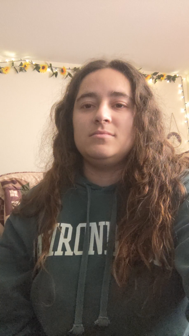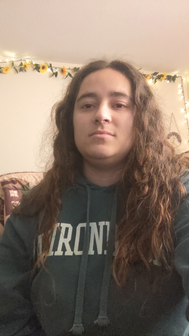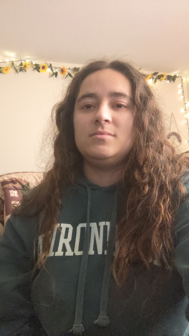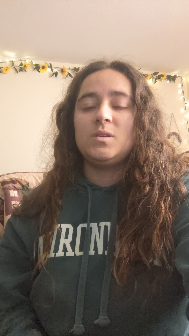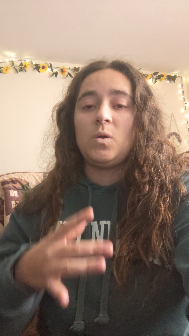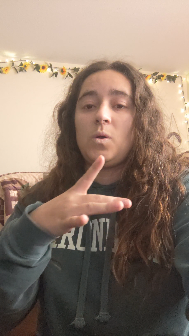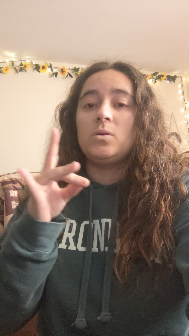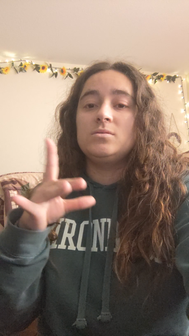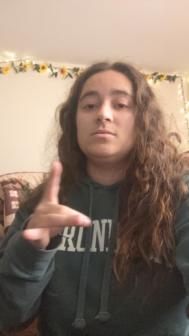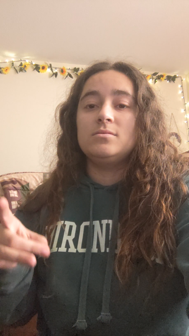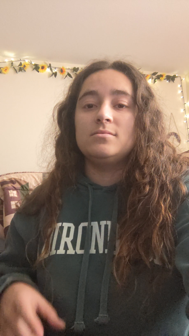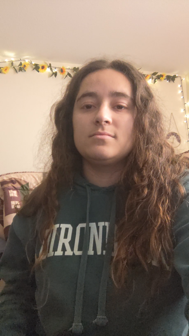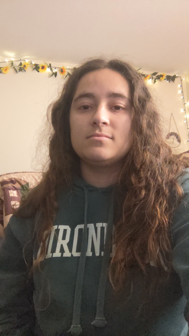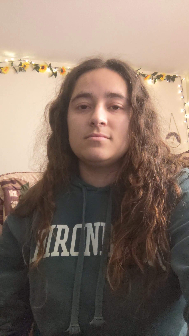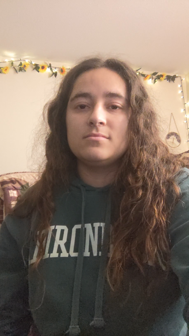choose